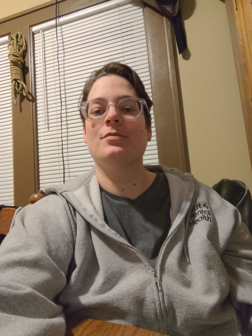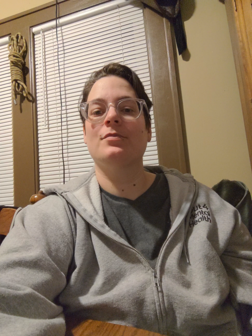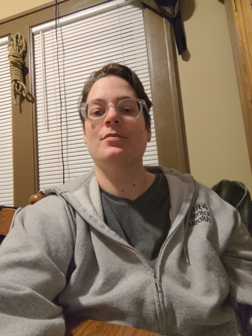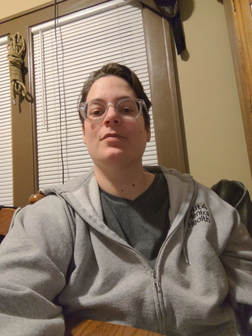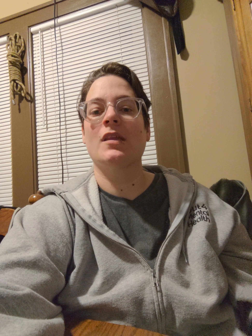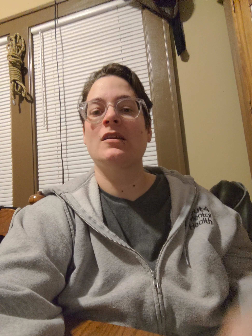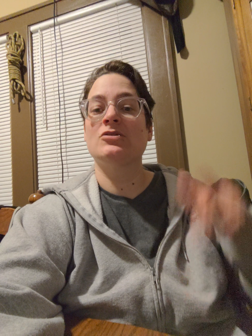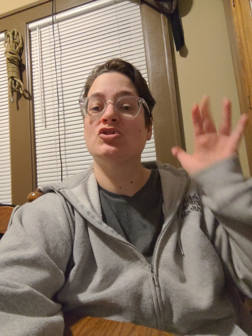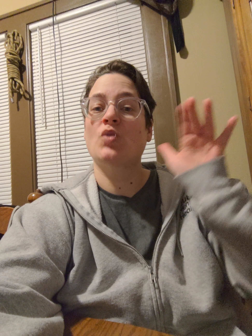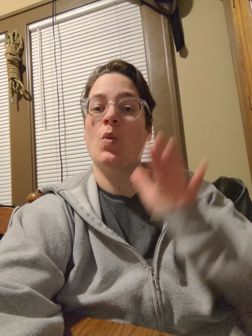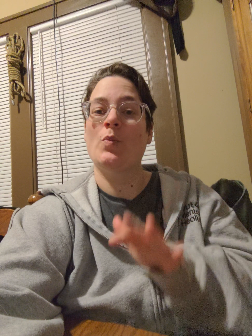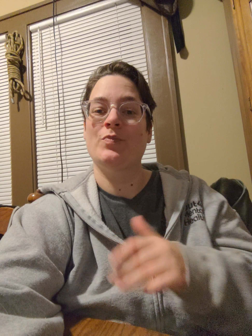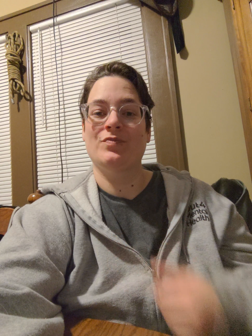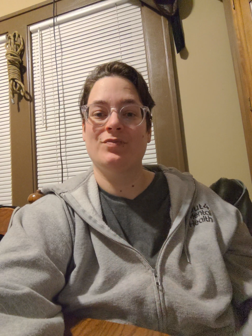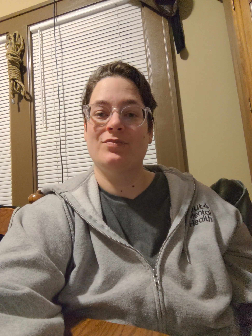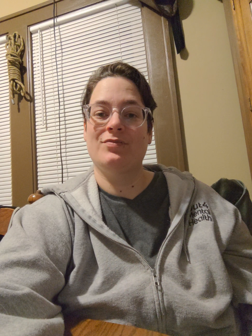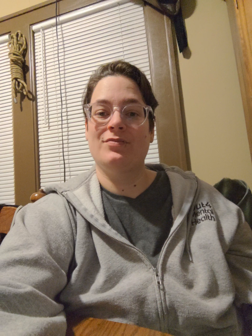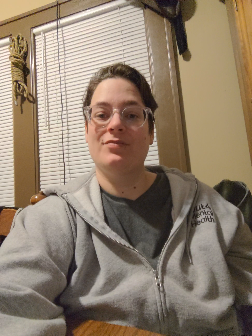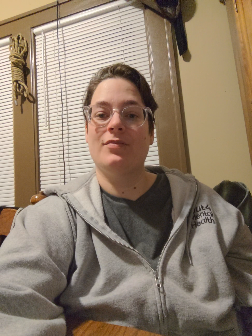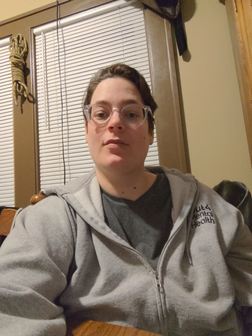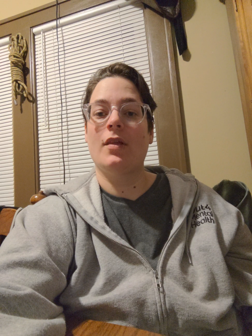snow